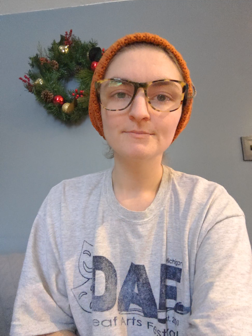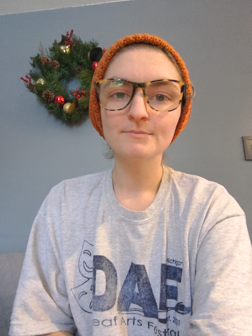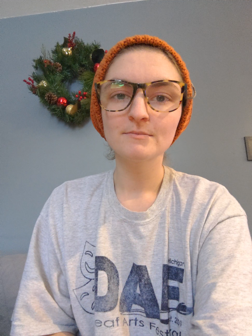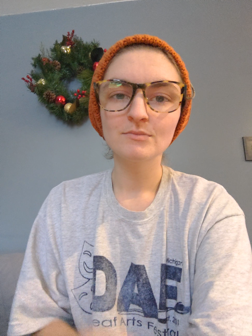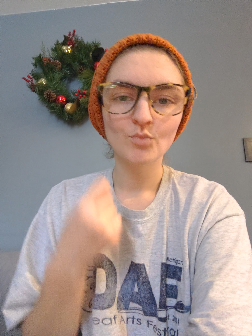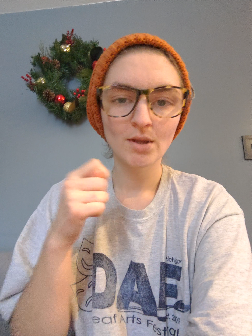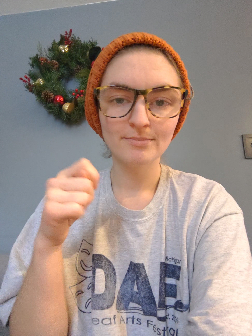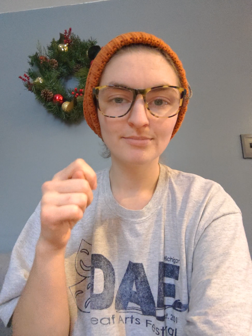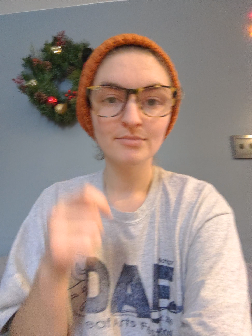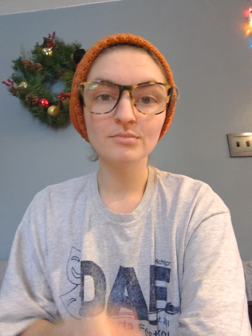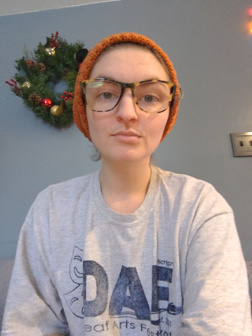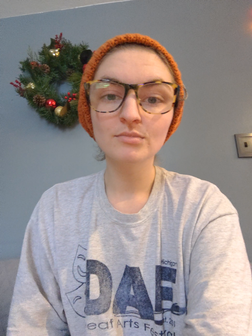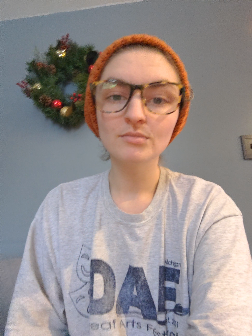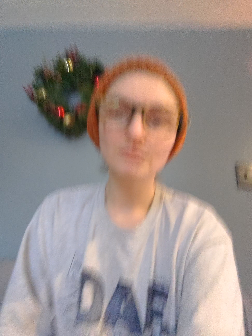toy